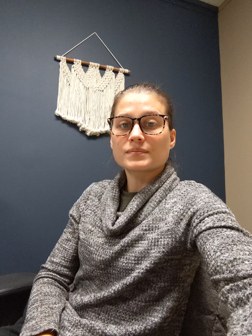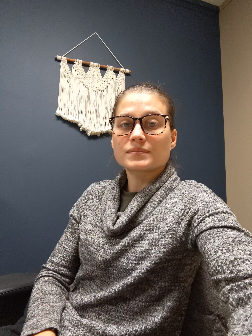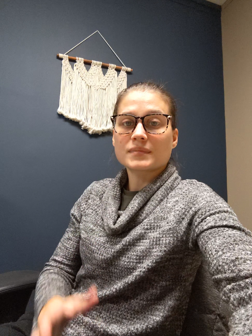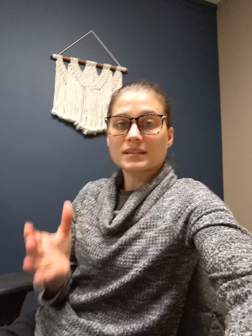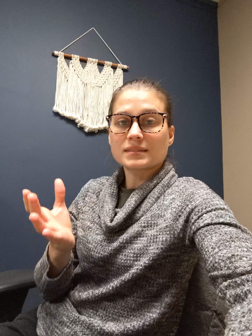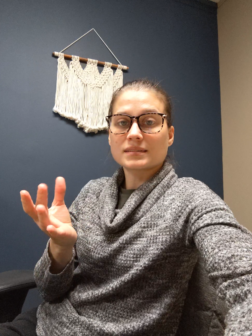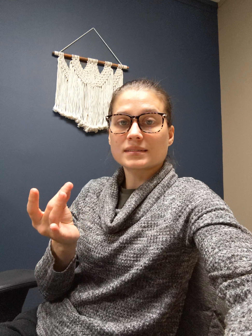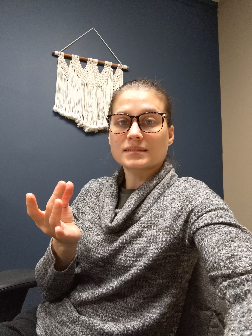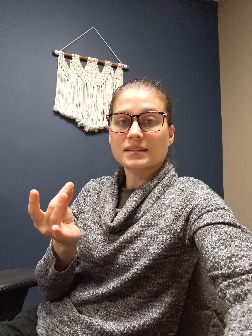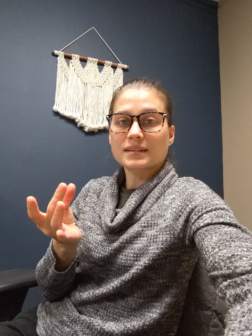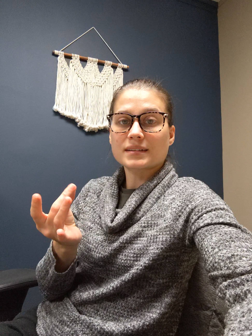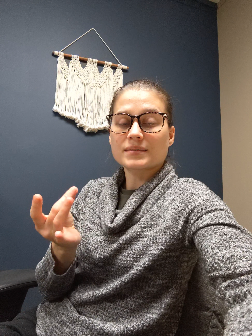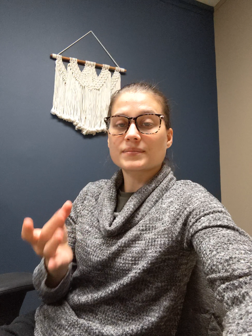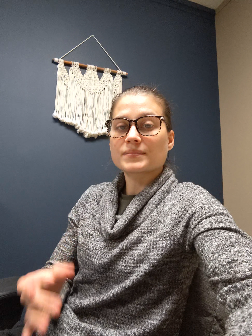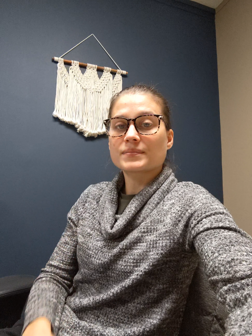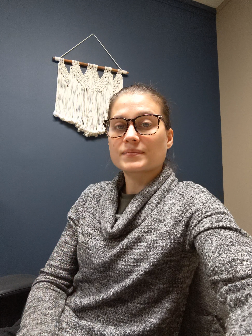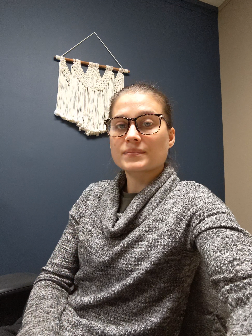sticky